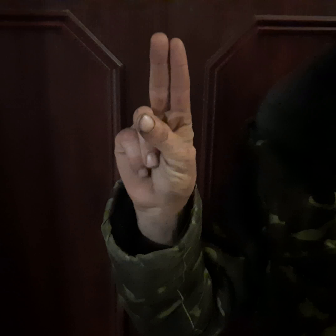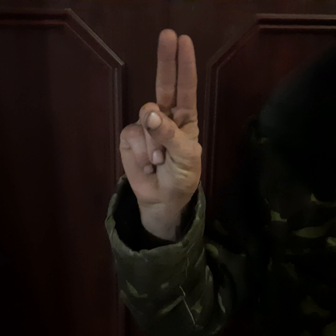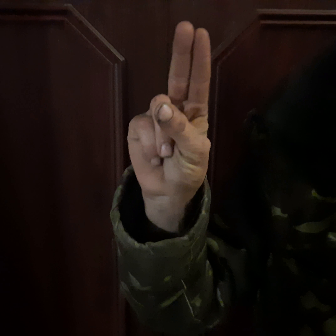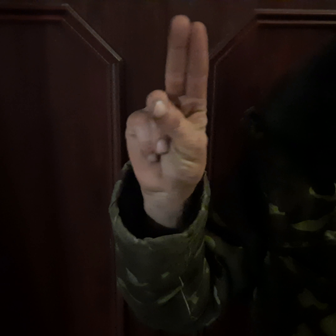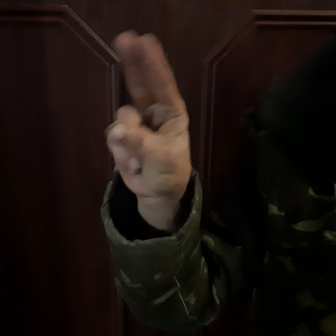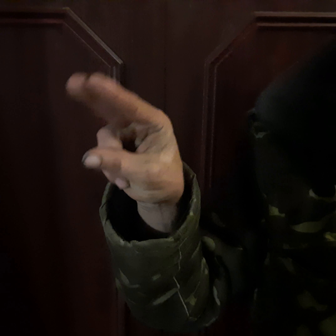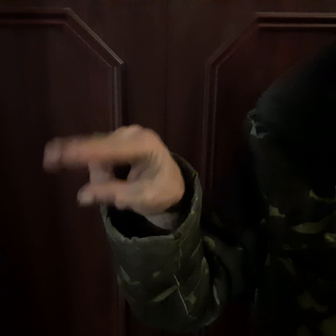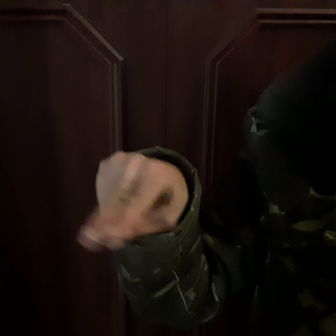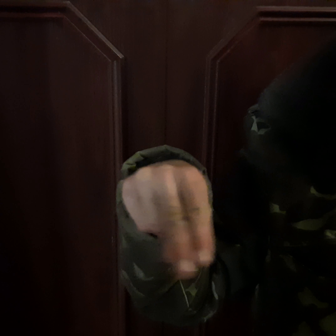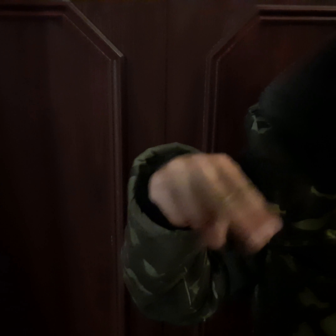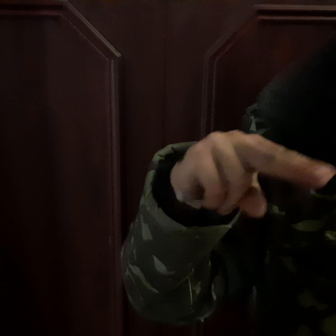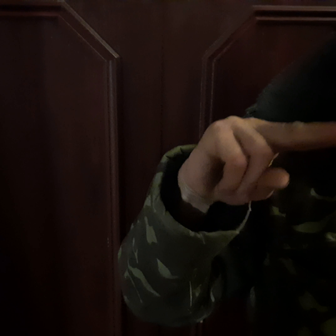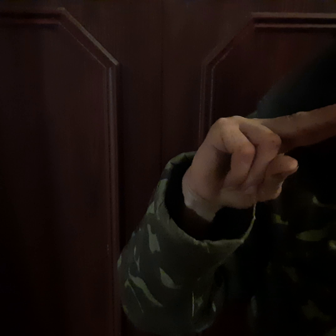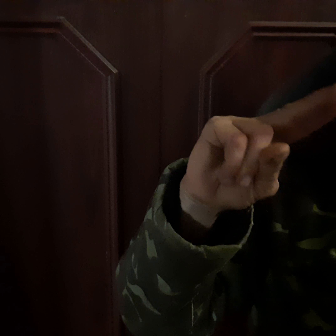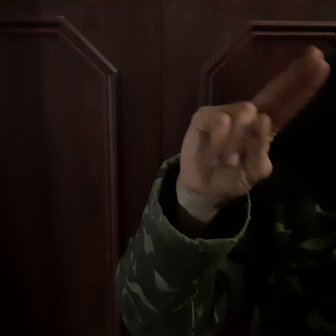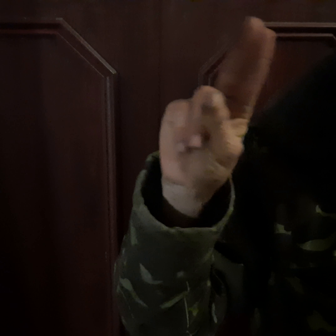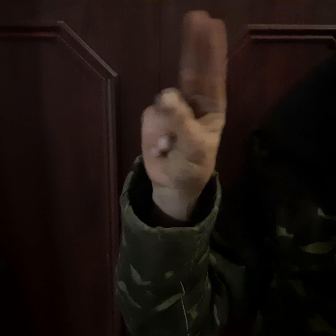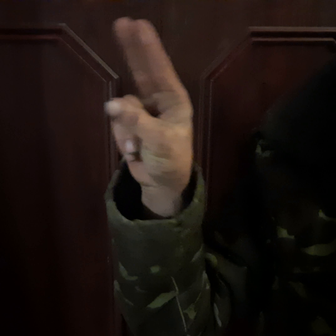Д